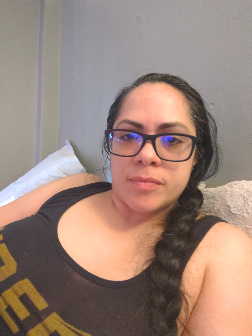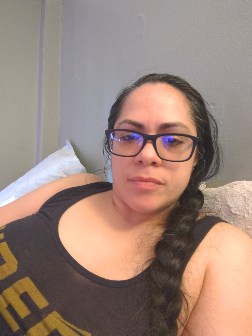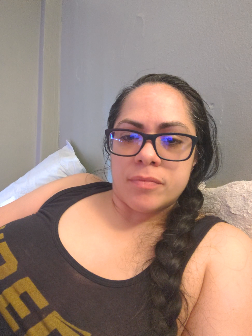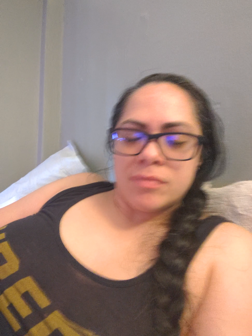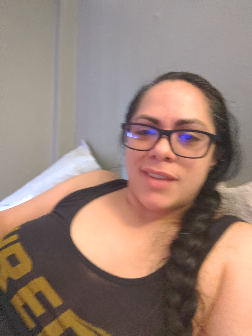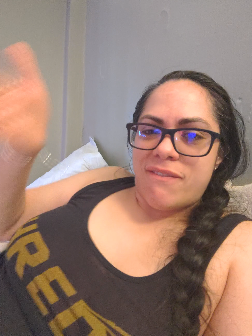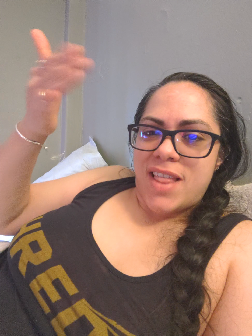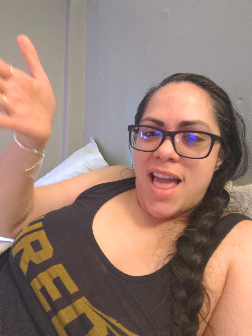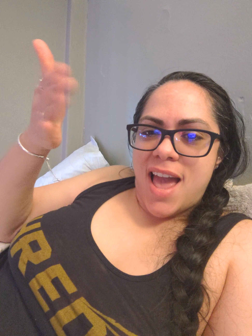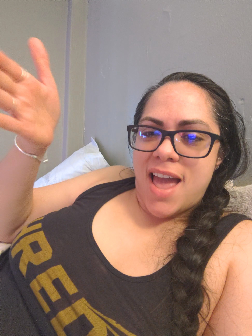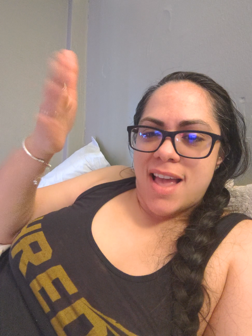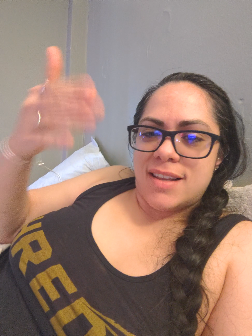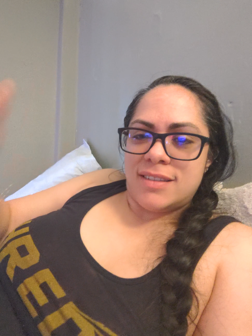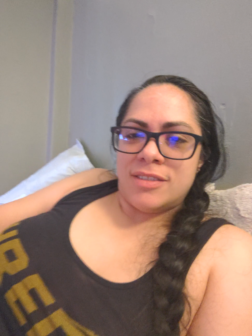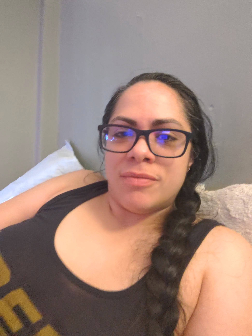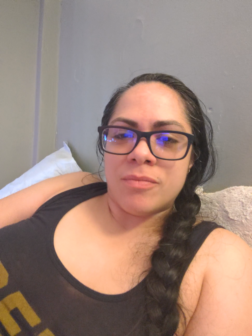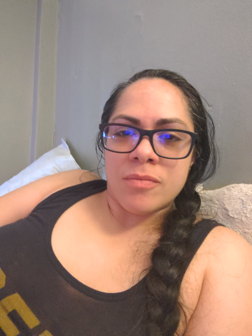flag